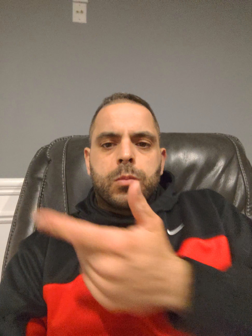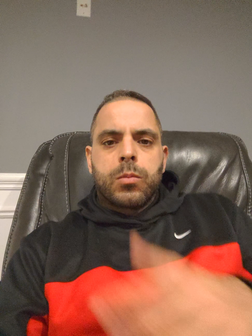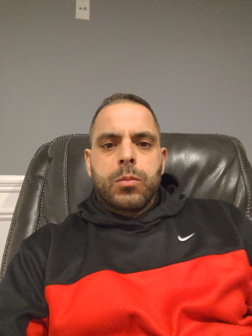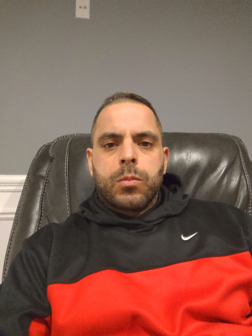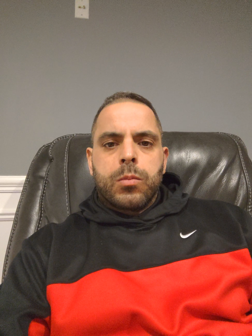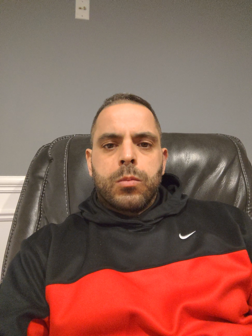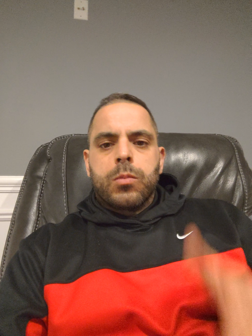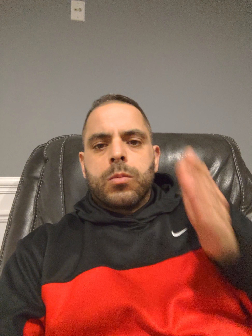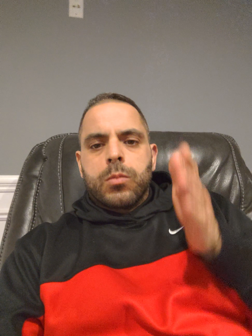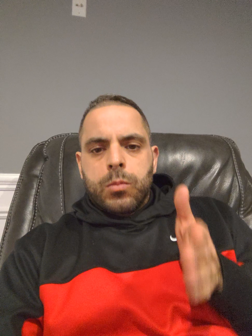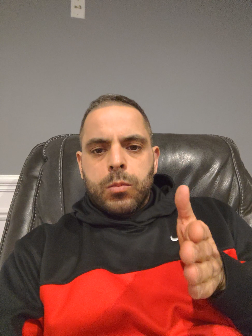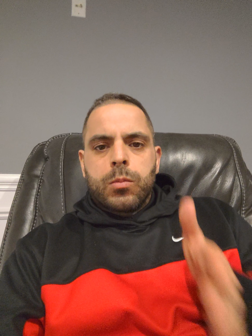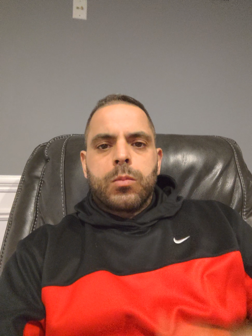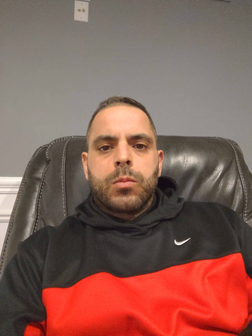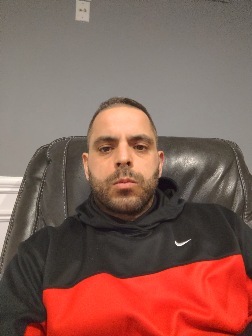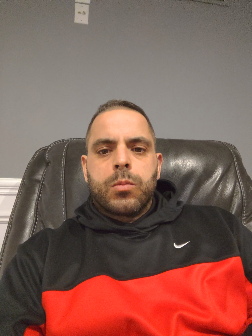beside